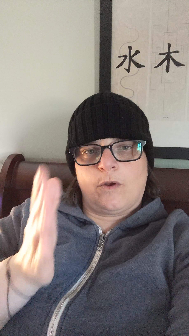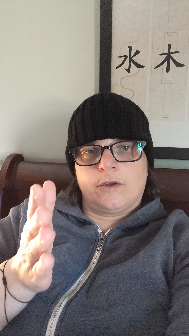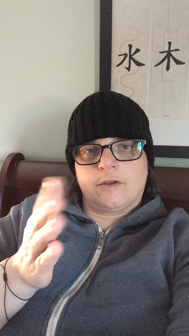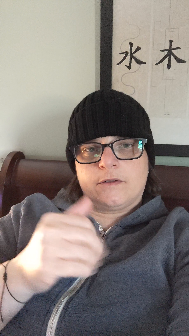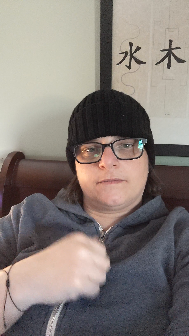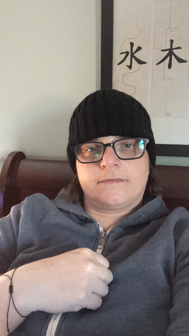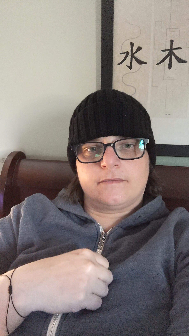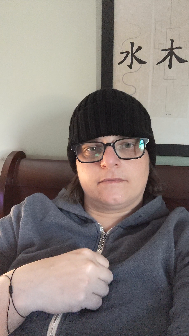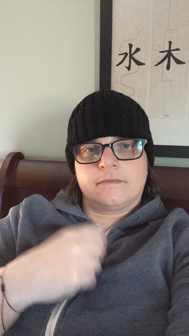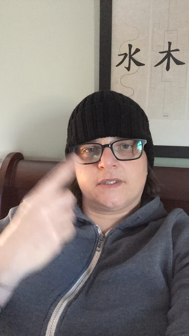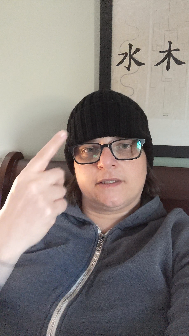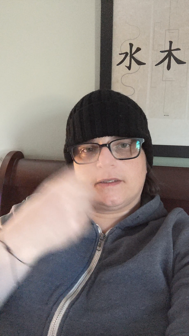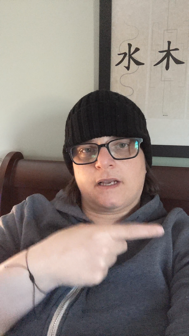day